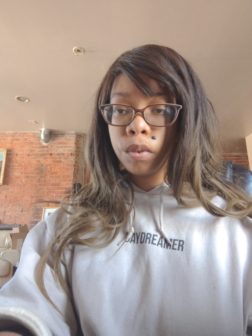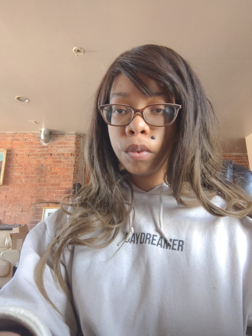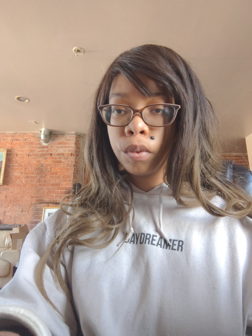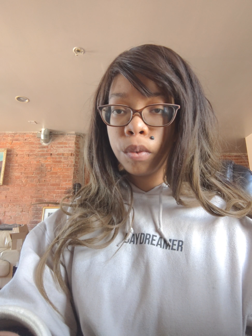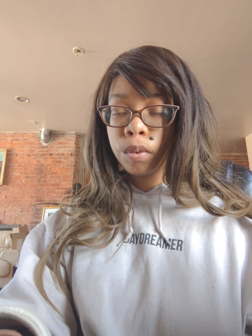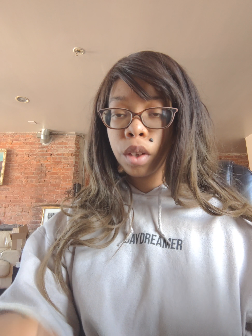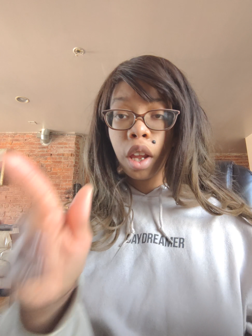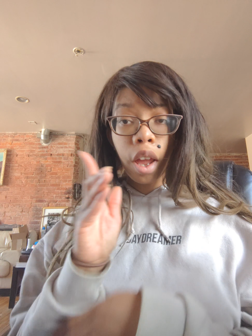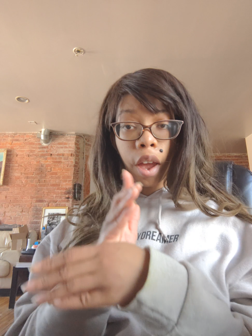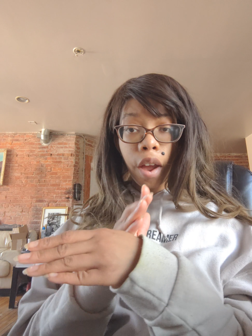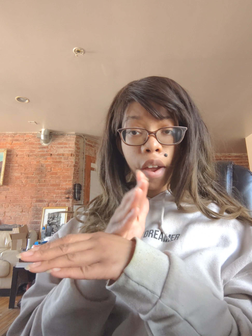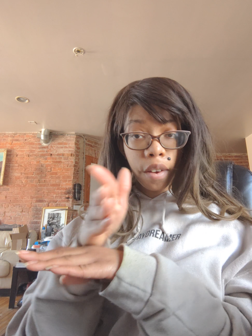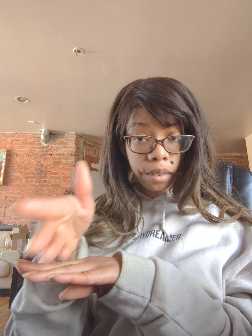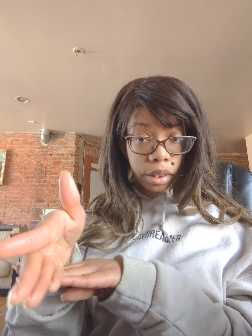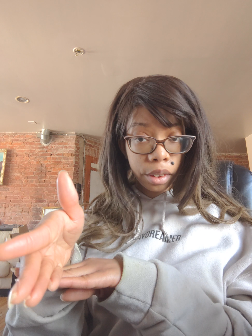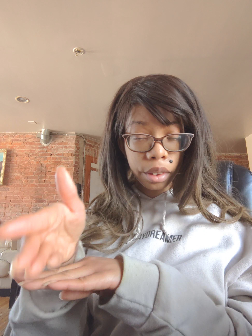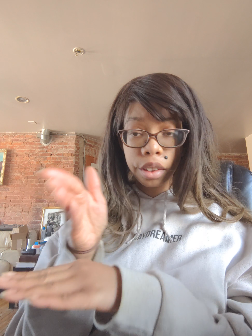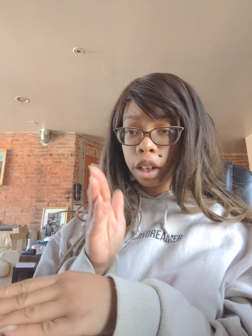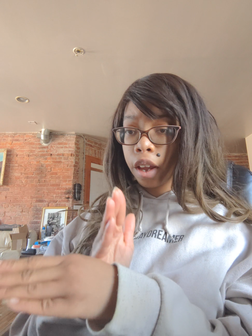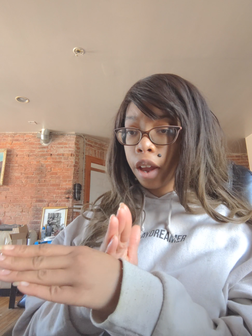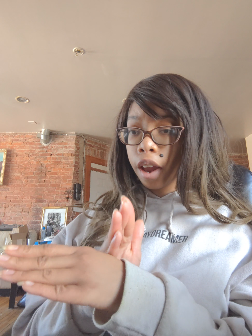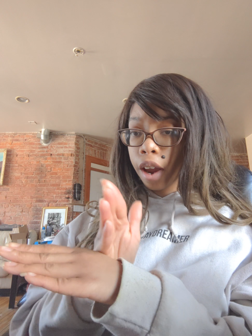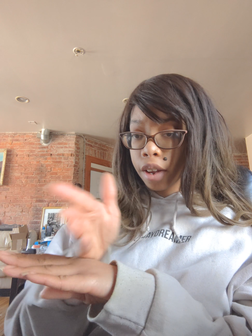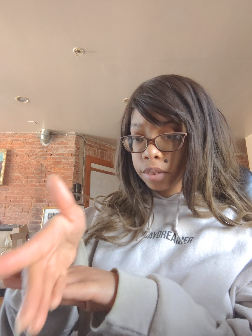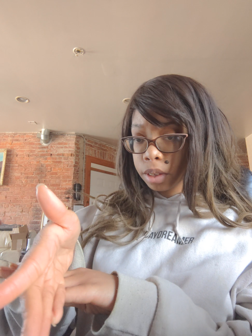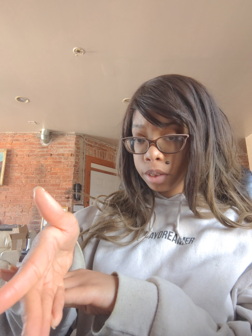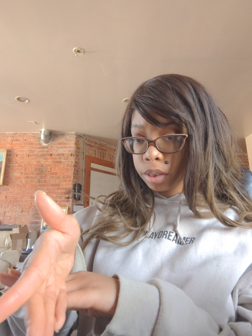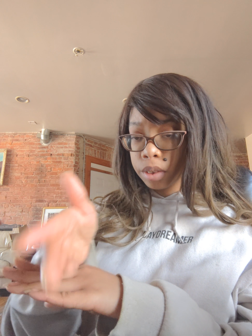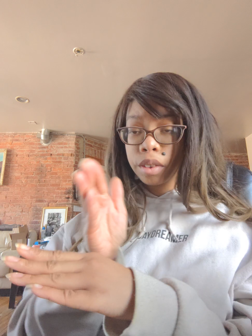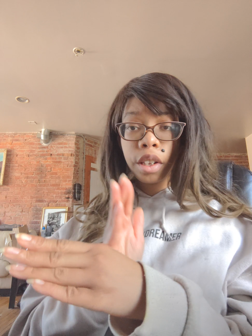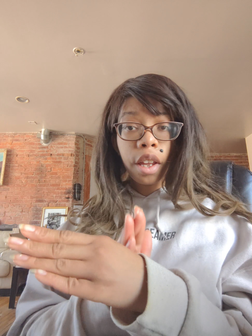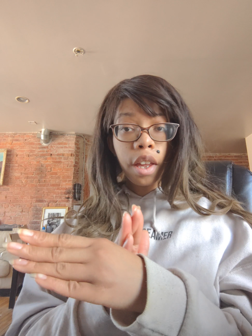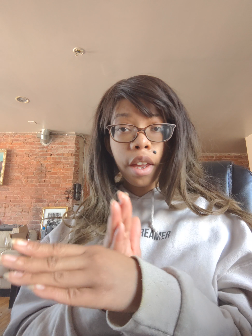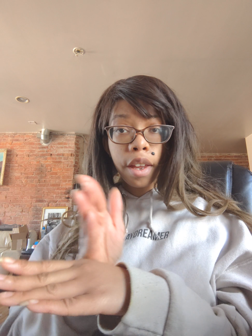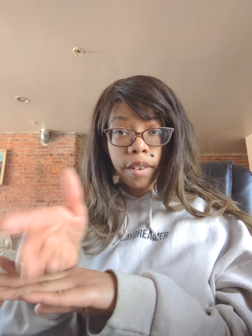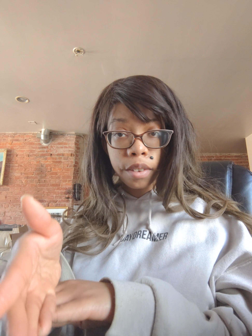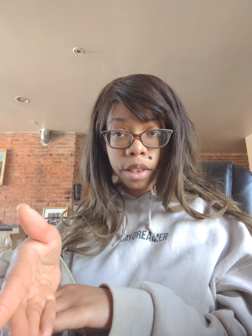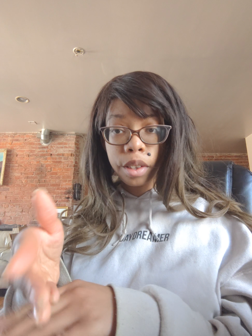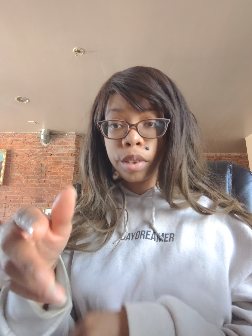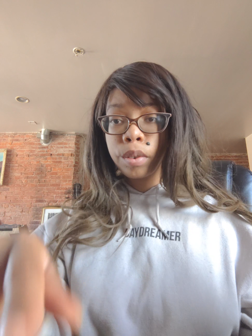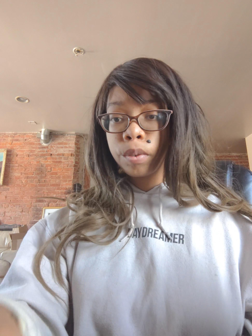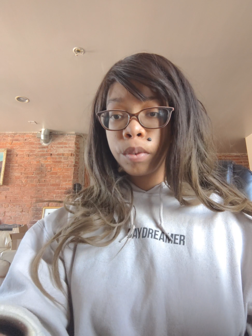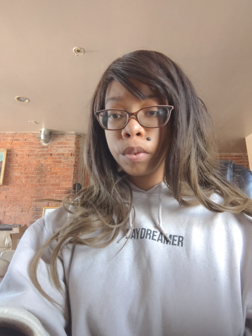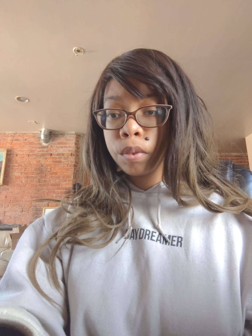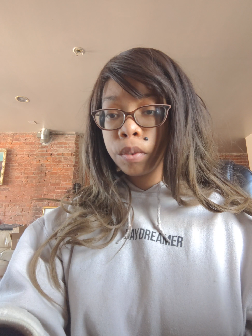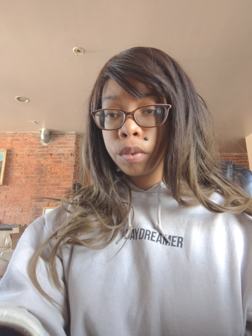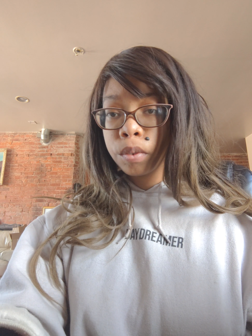after